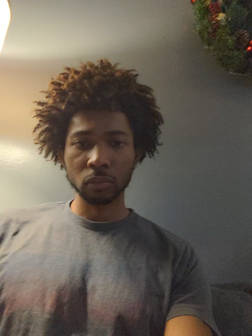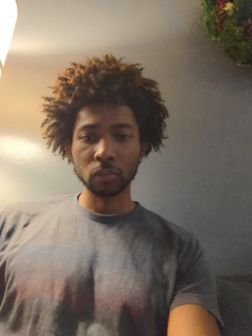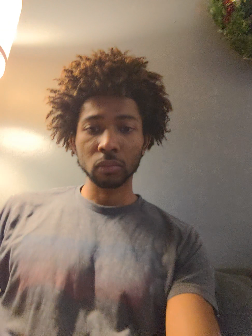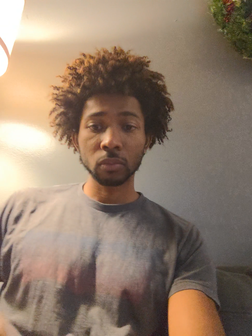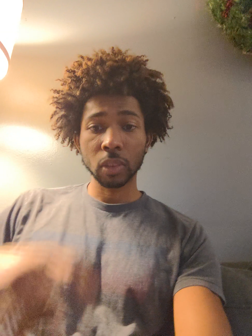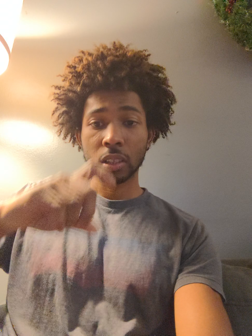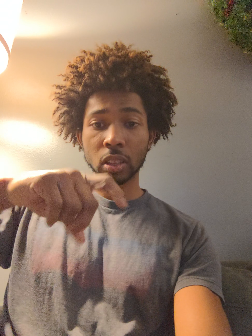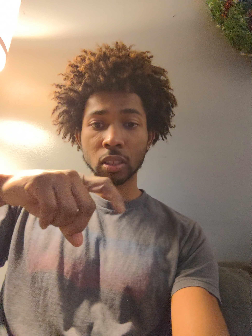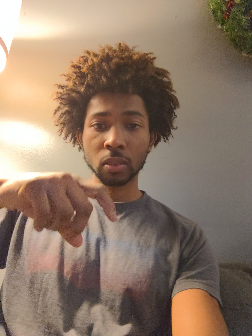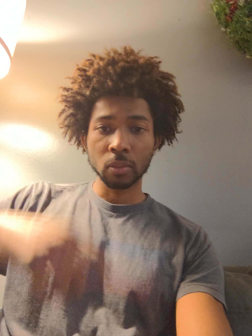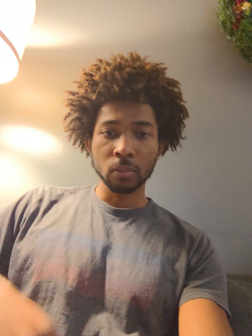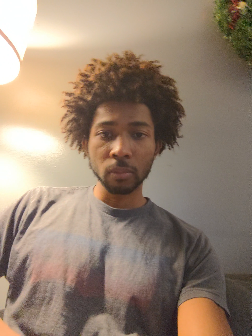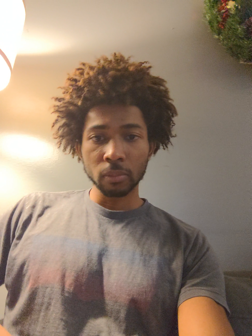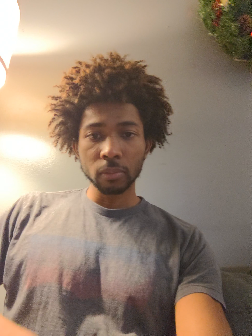time